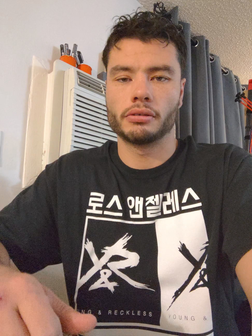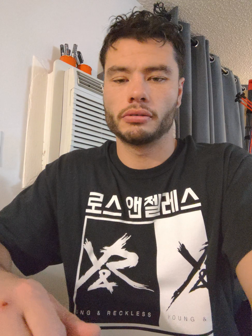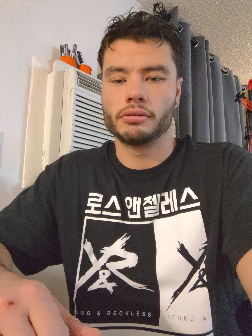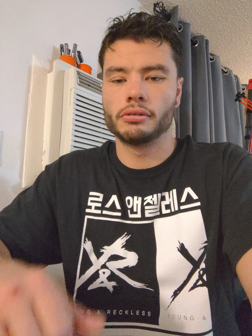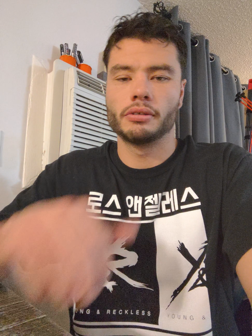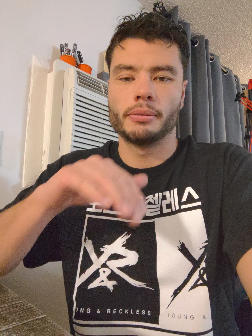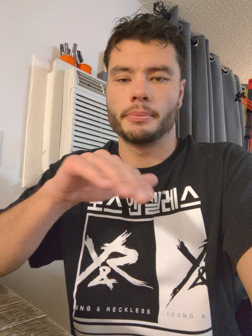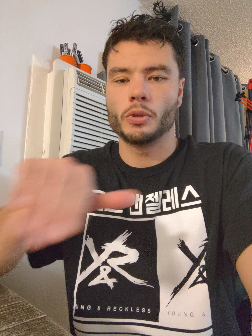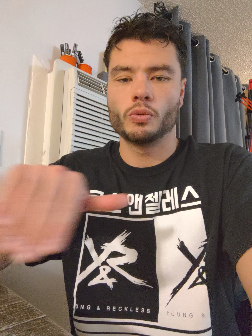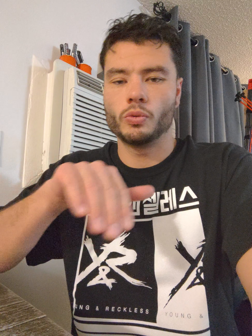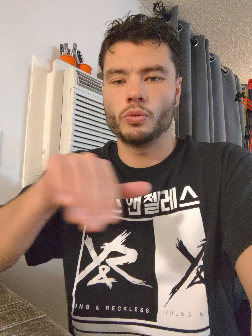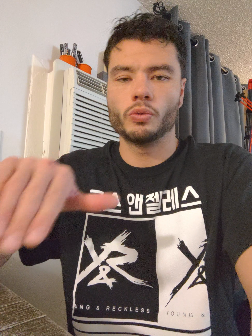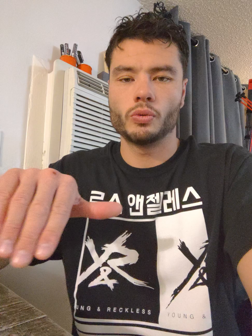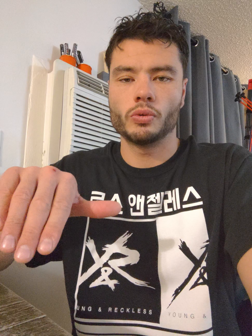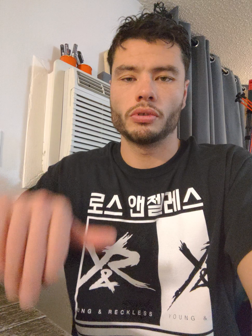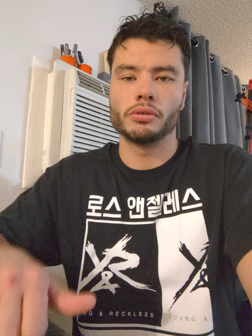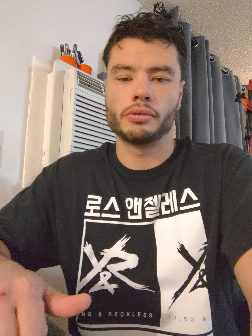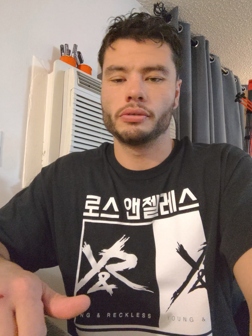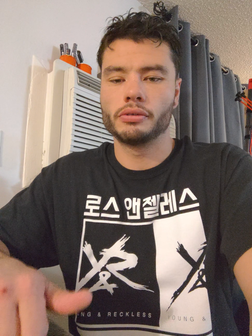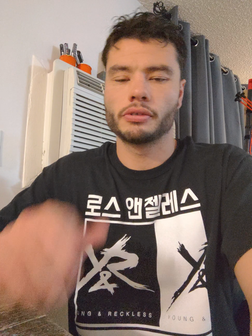pool